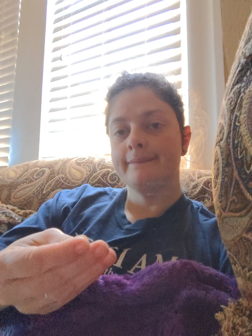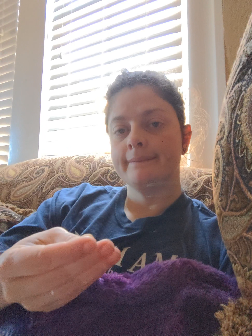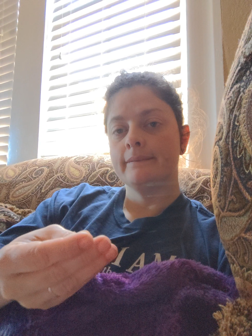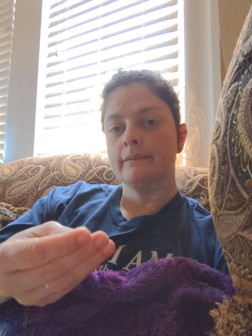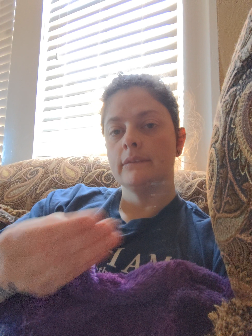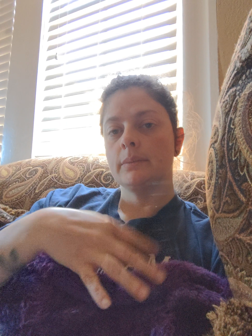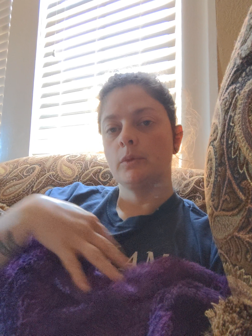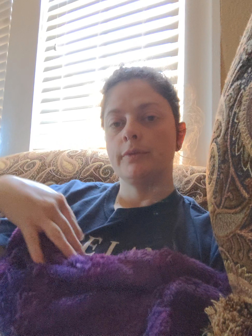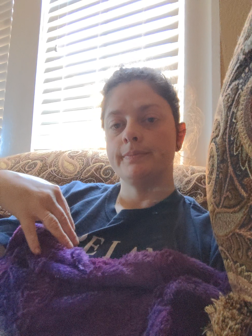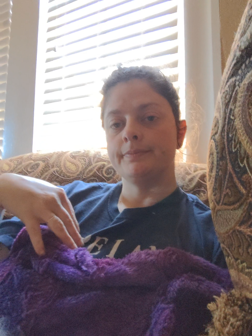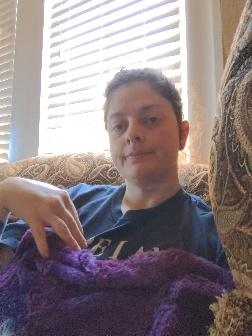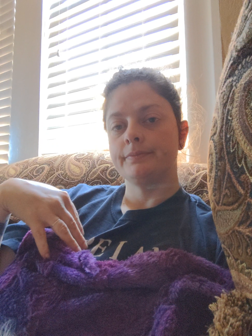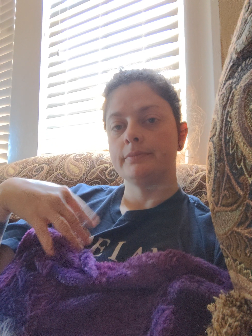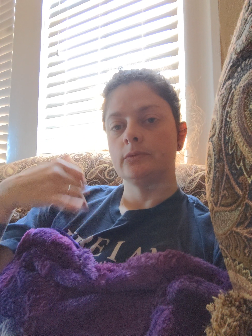zebra